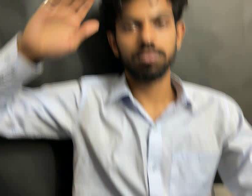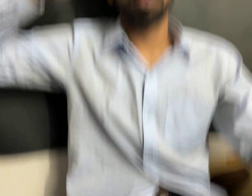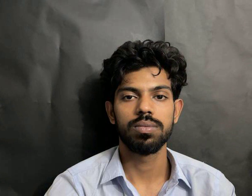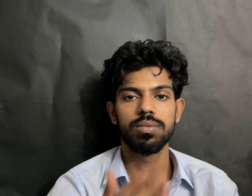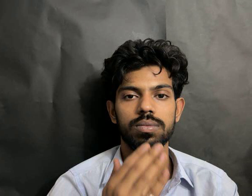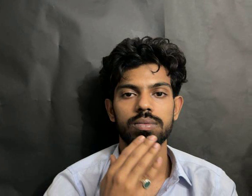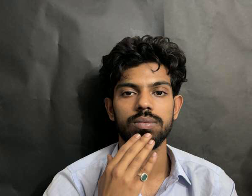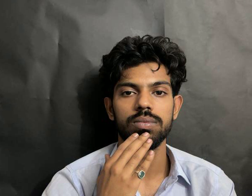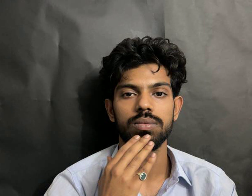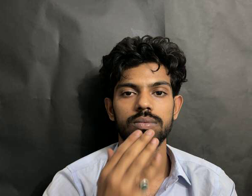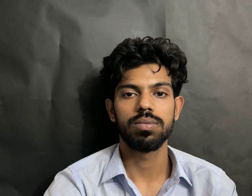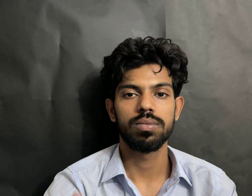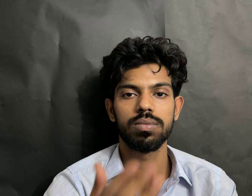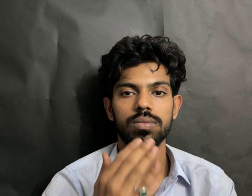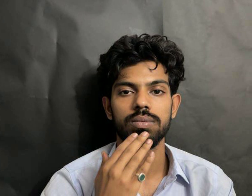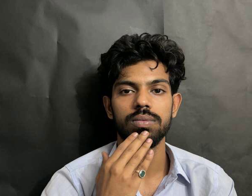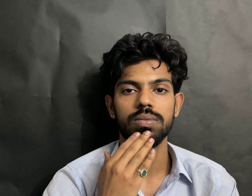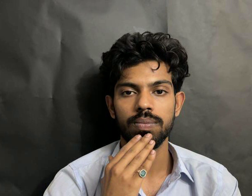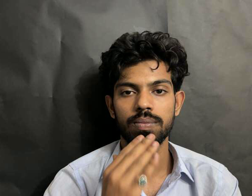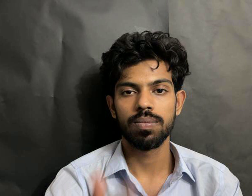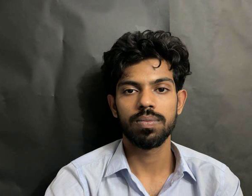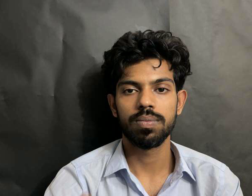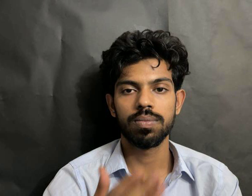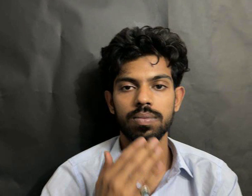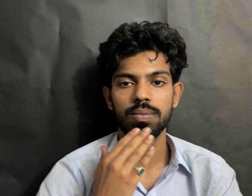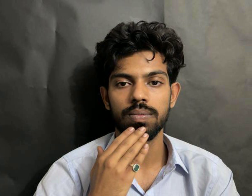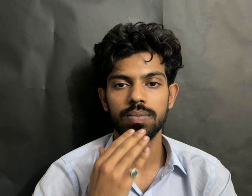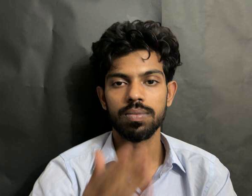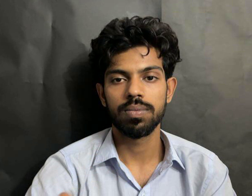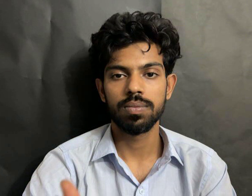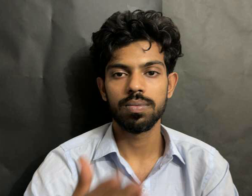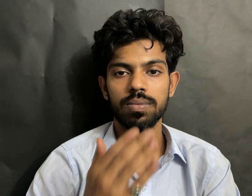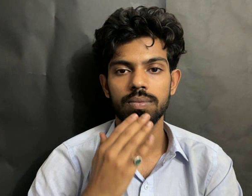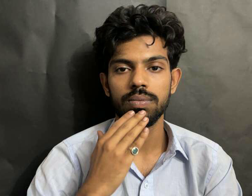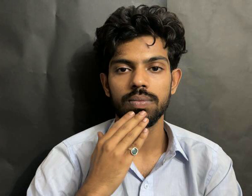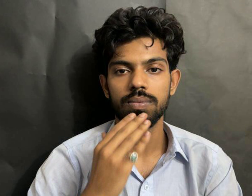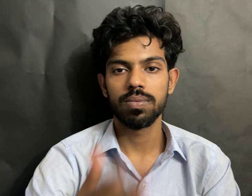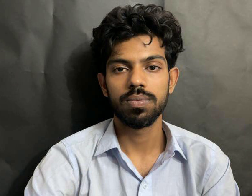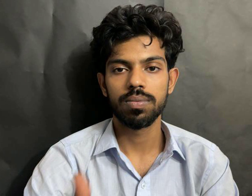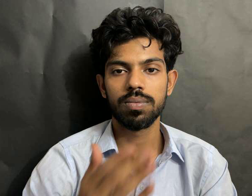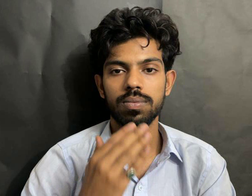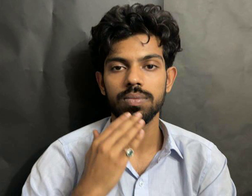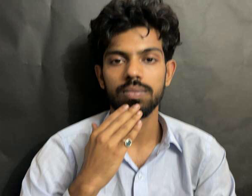thank you